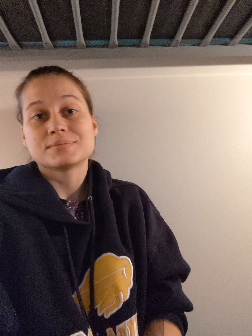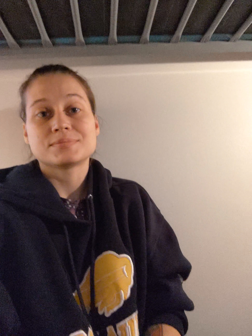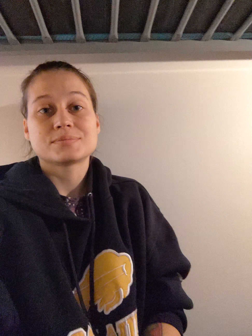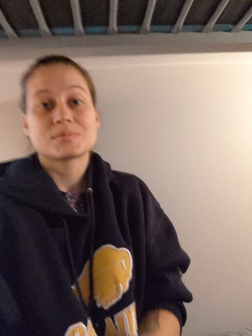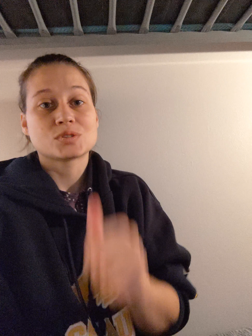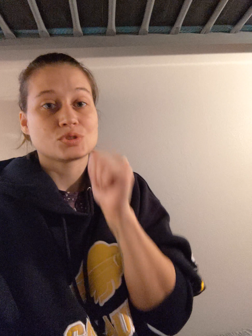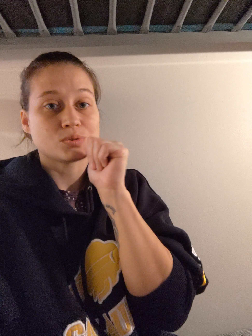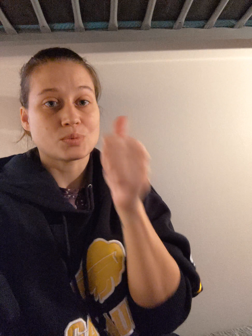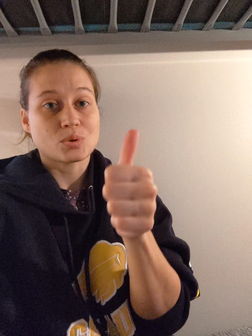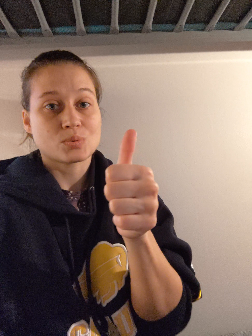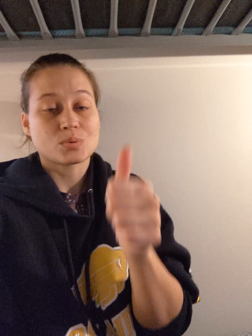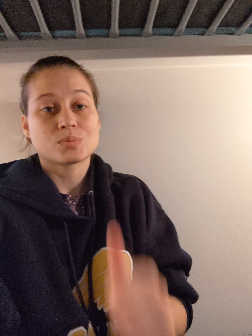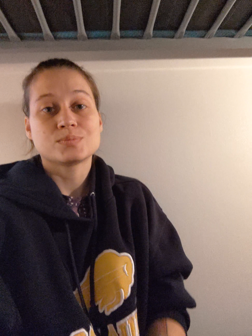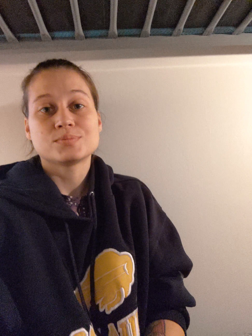tomorrow